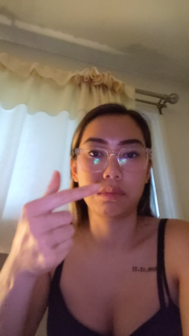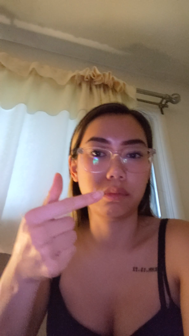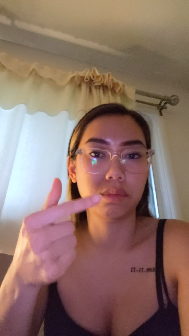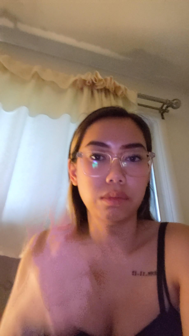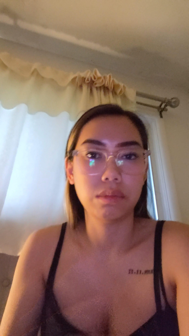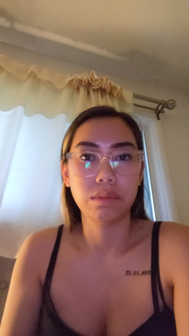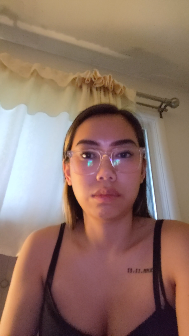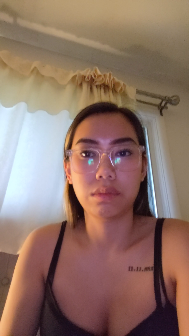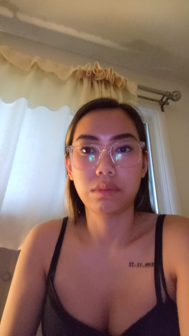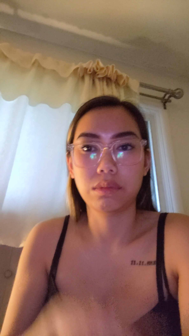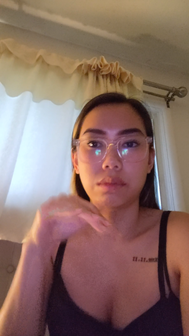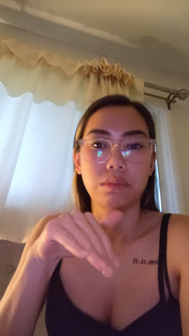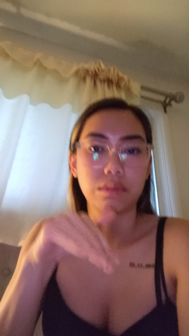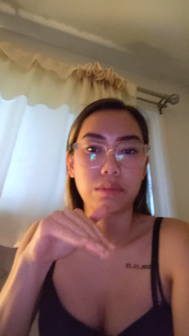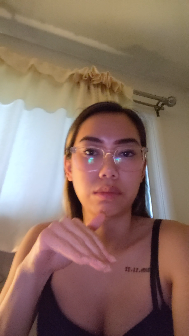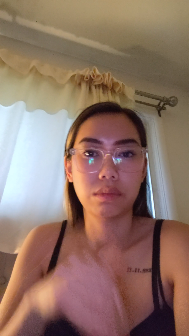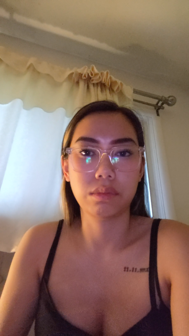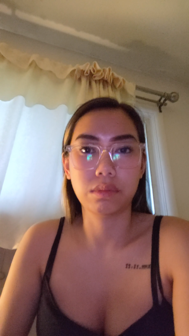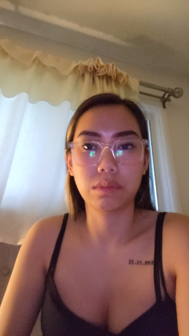doctor